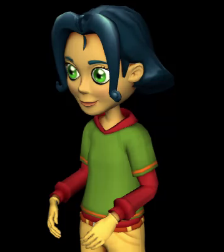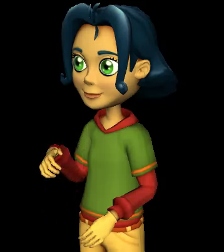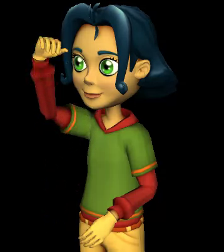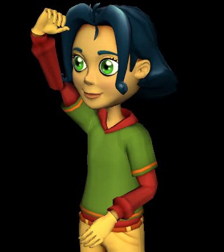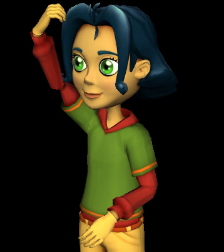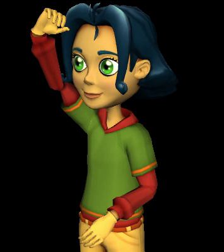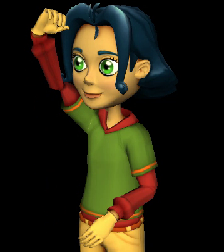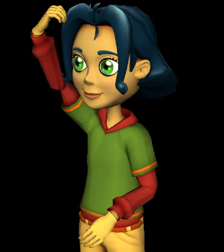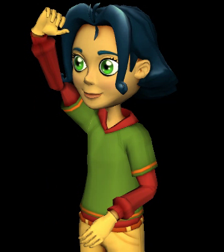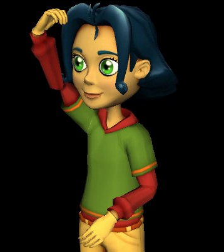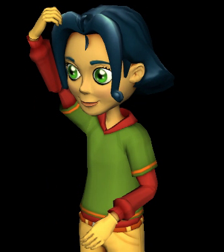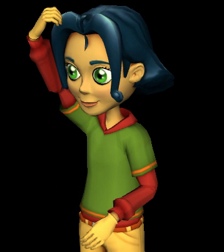شمس